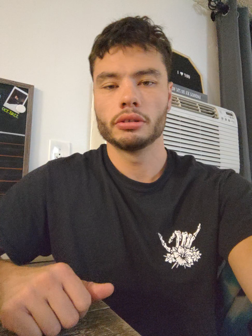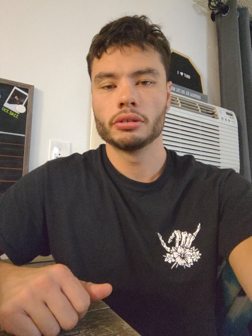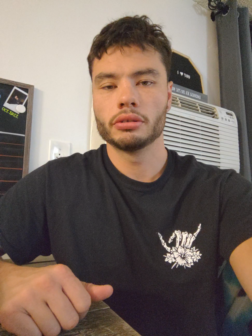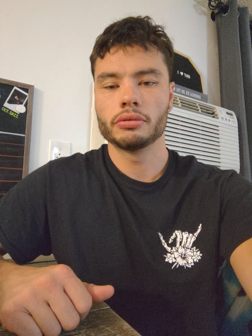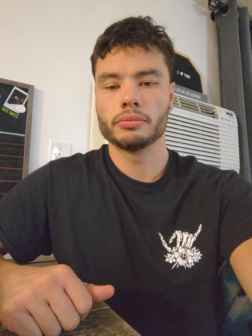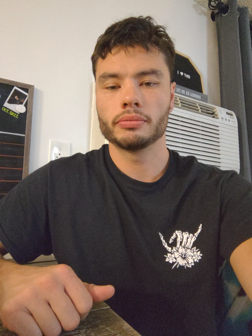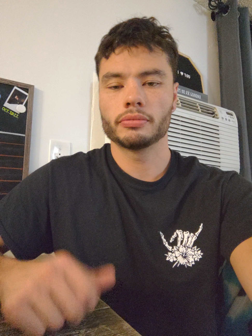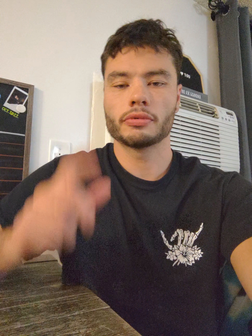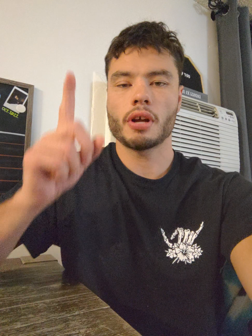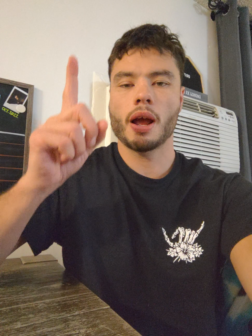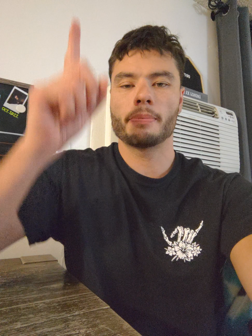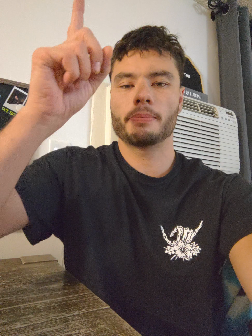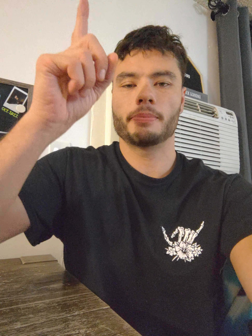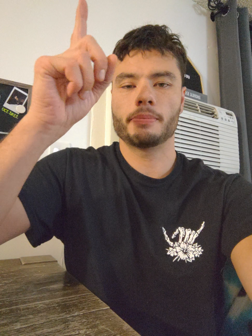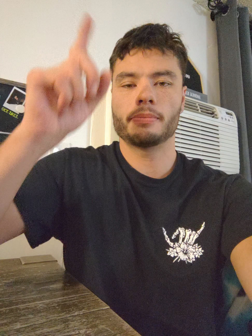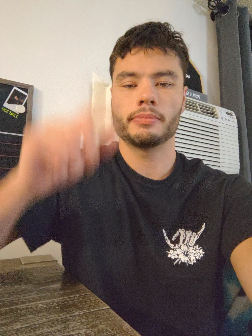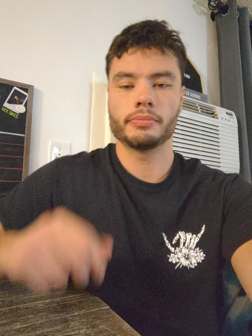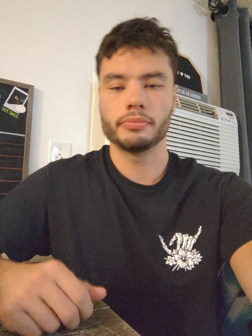up